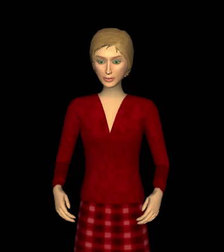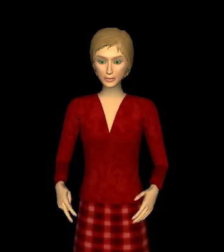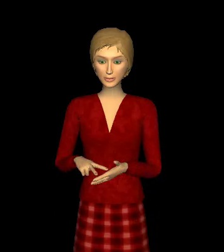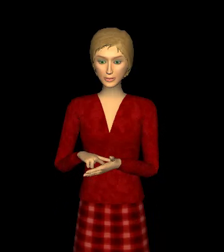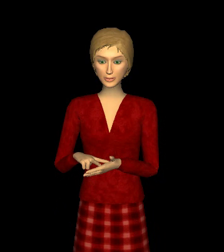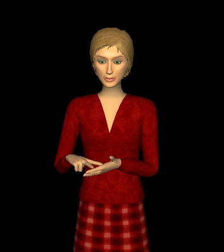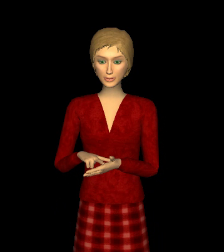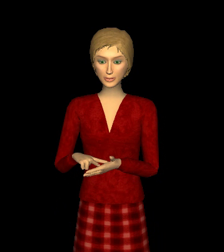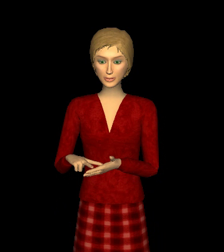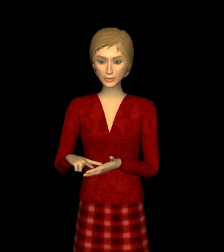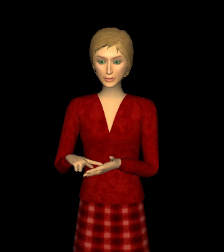يقرأ